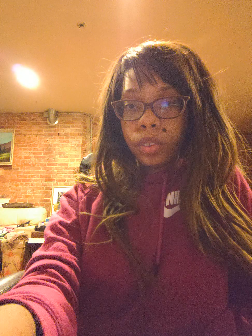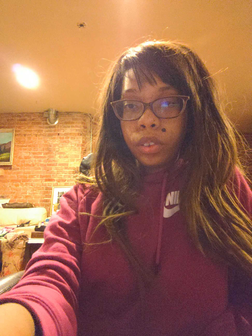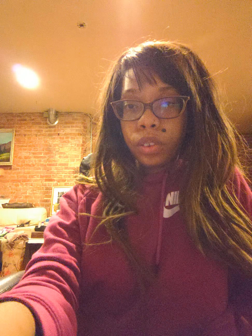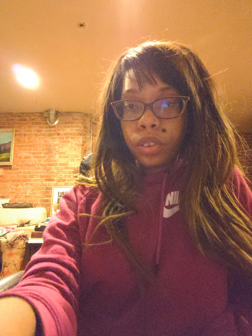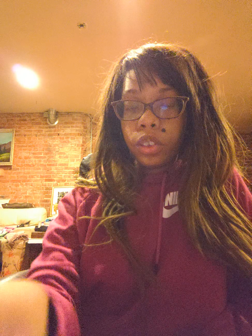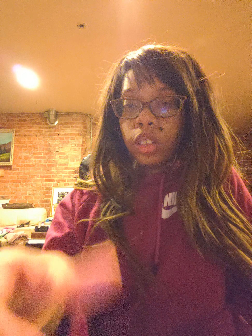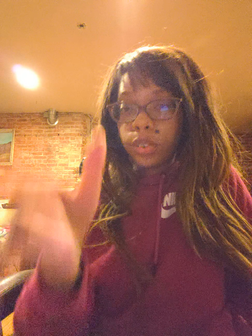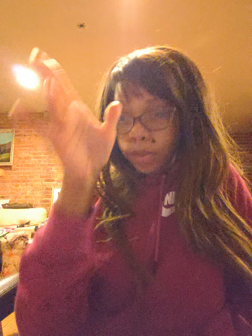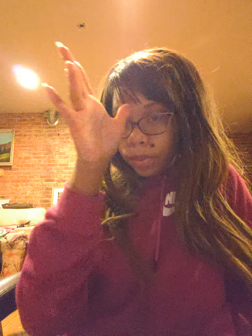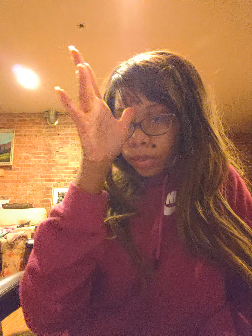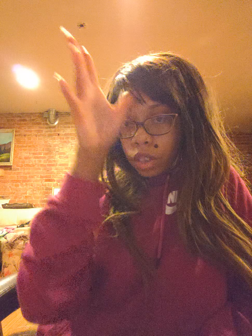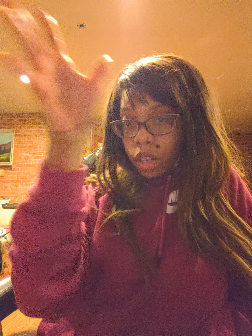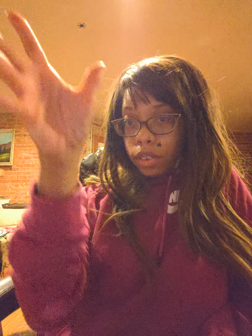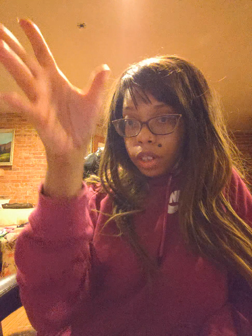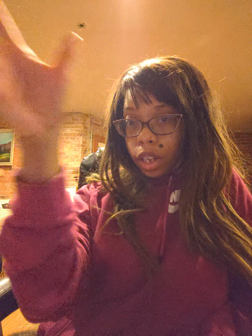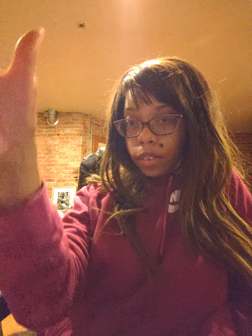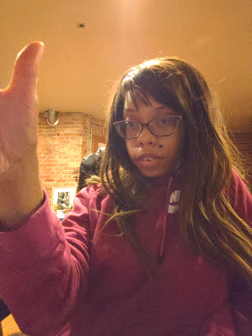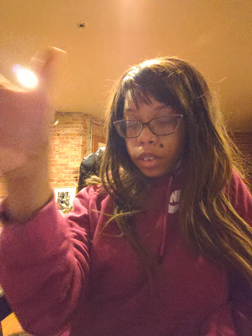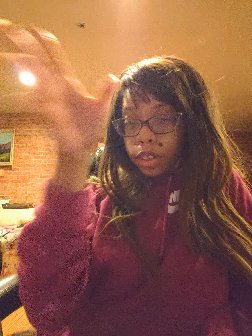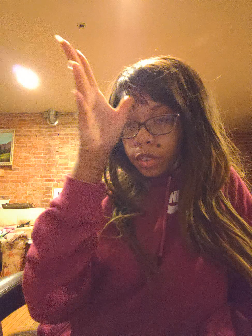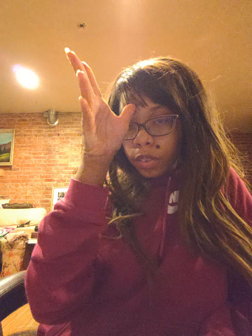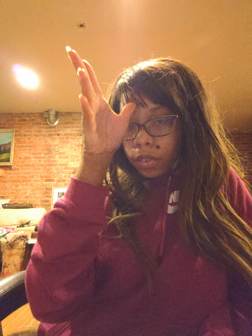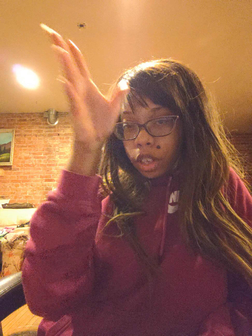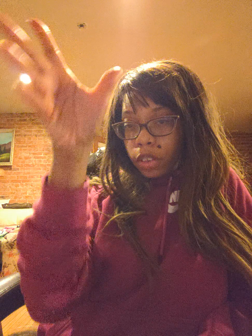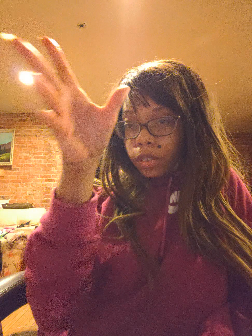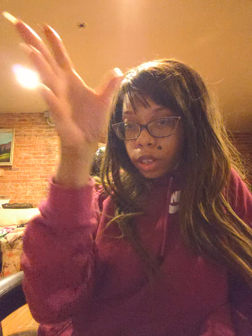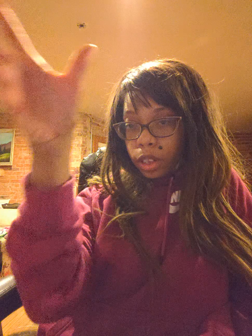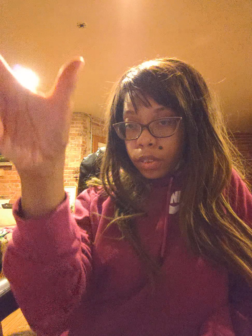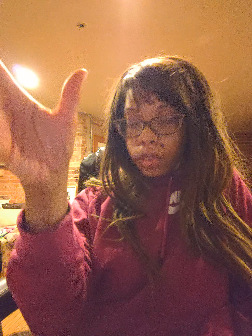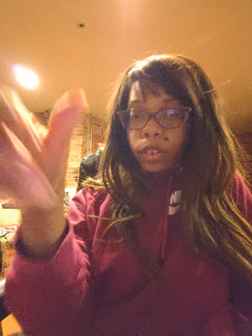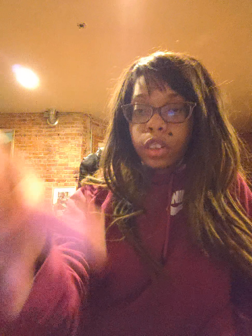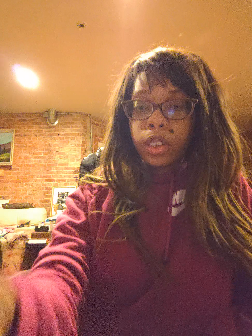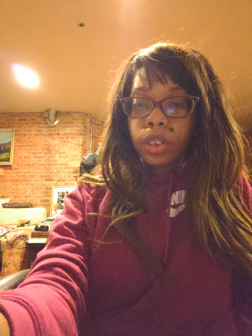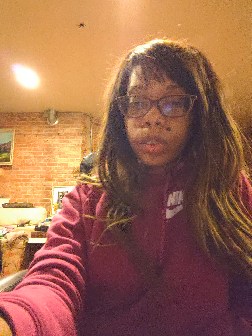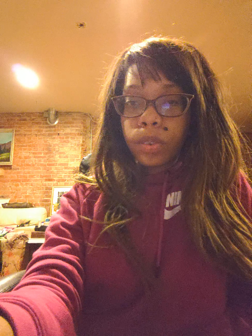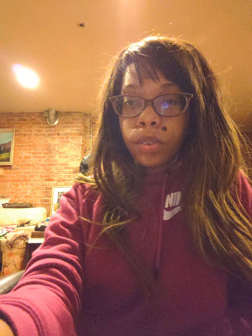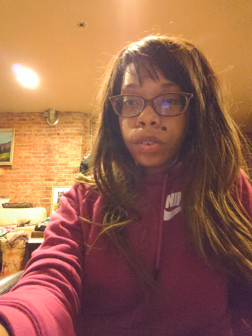grandpa